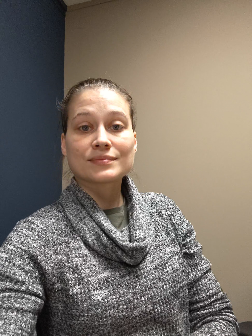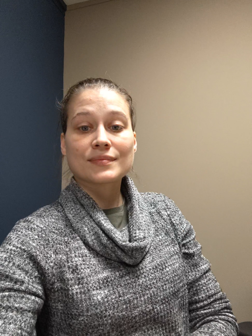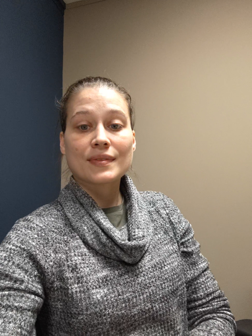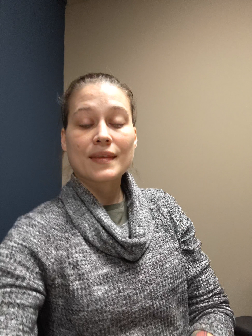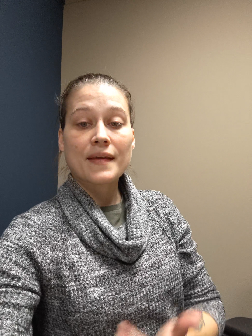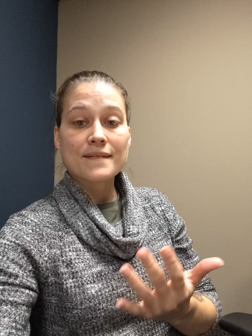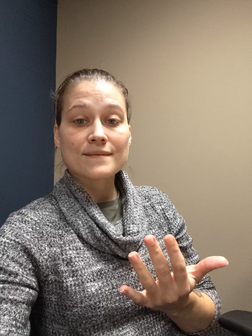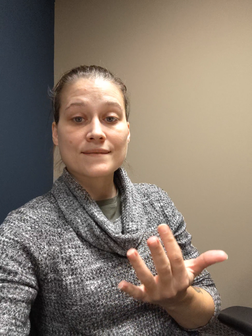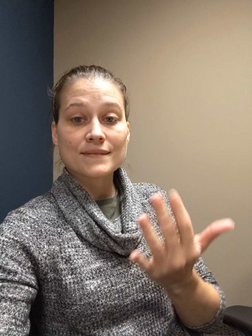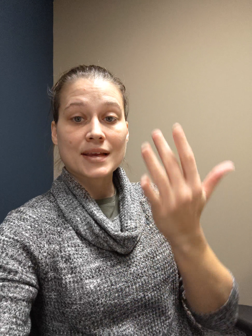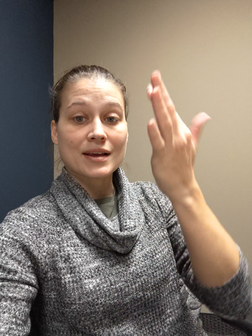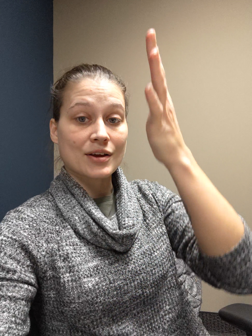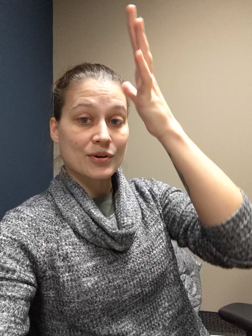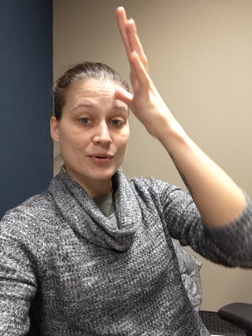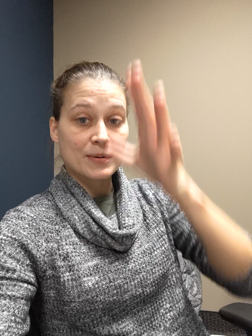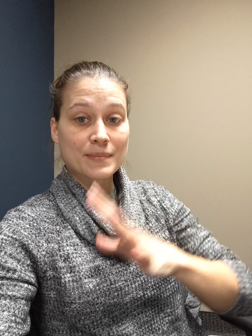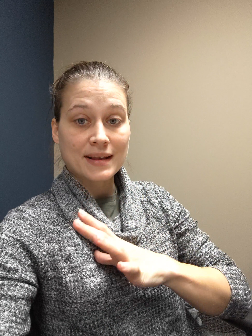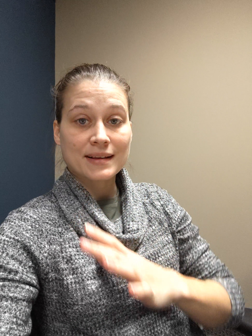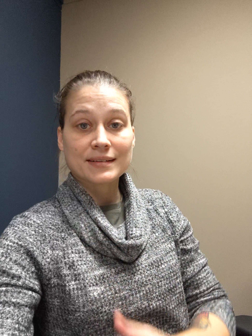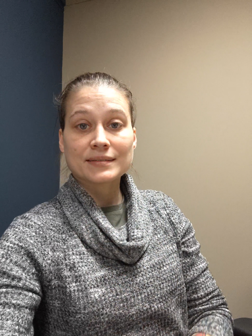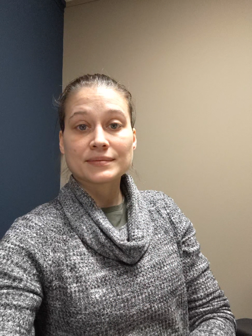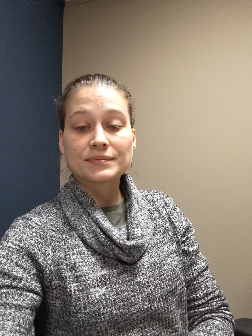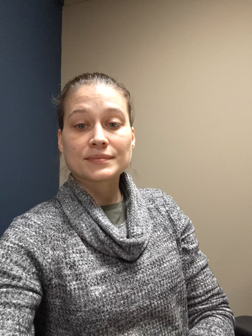fireman